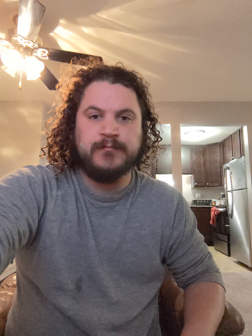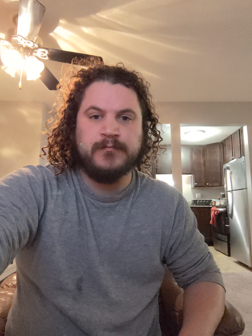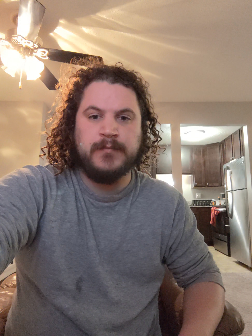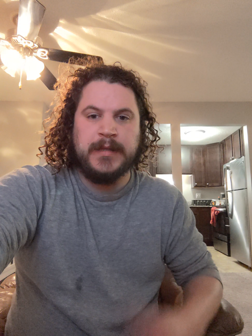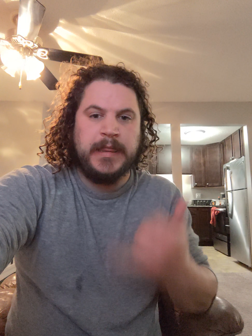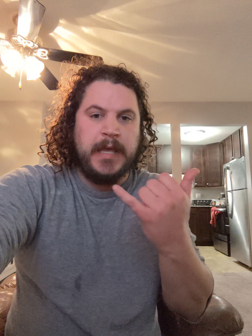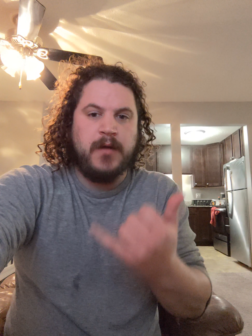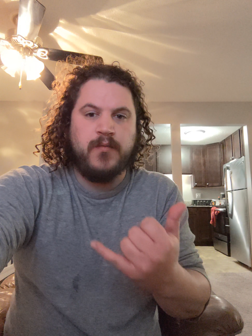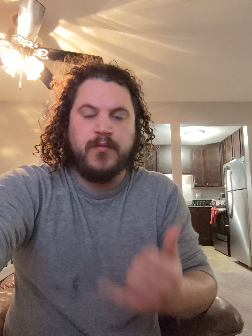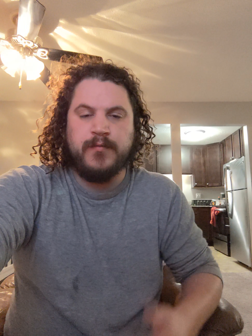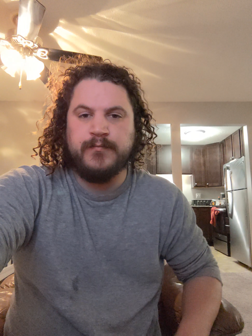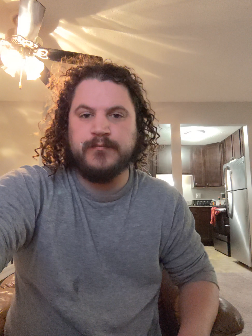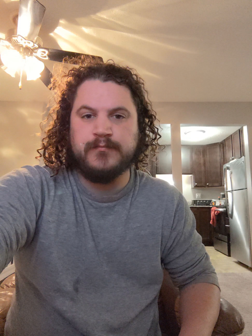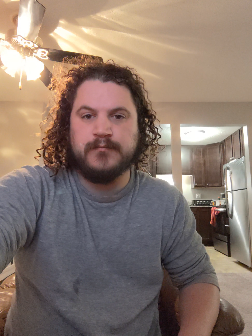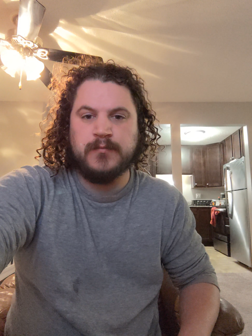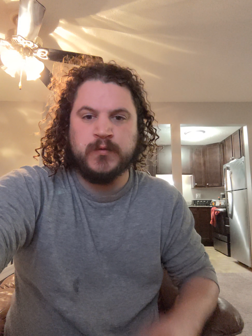now